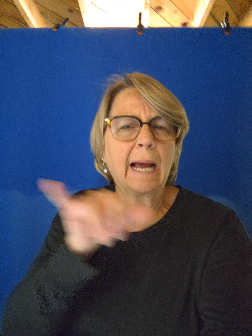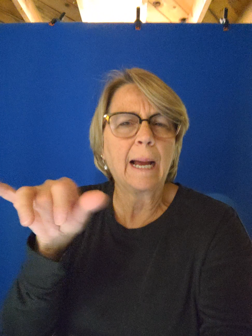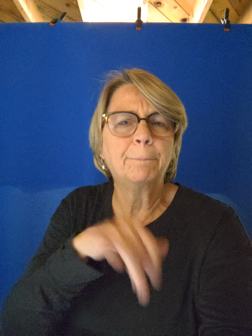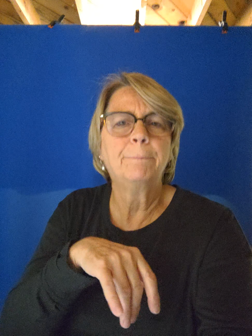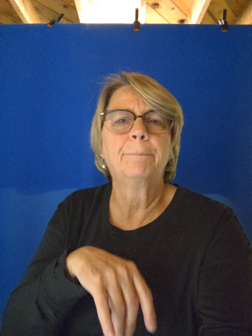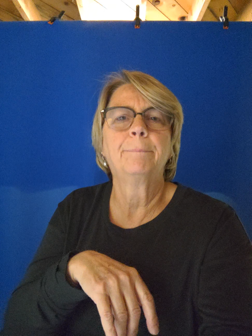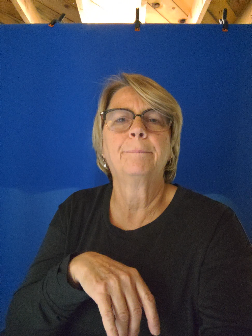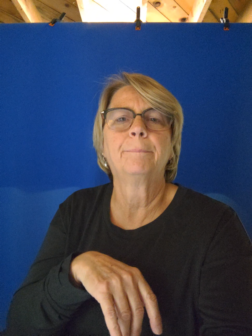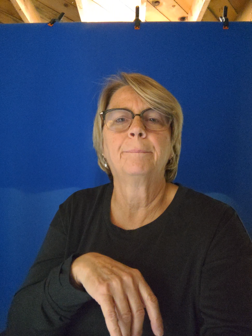same